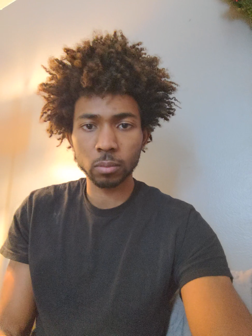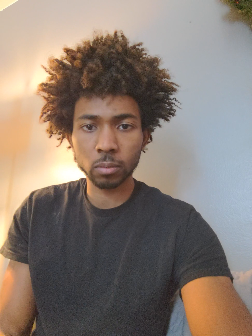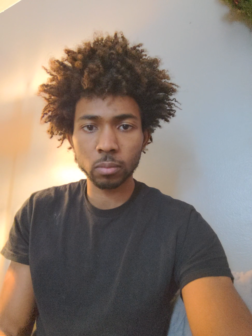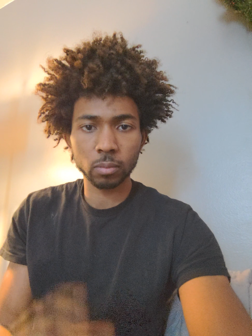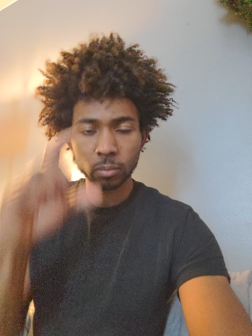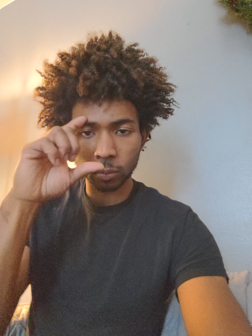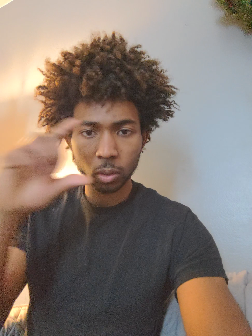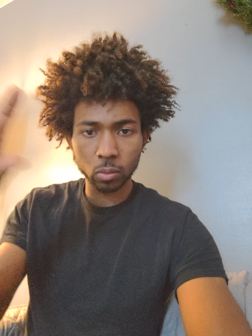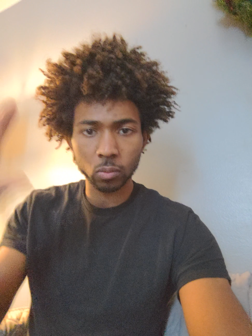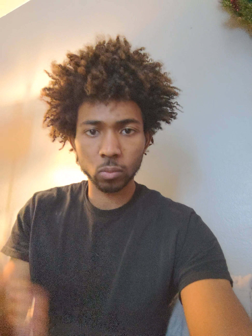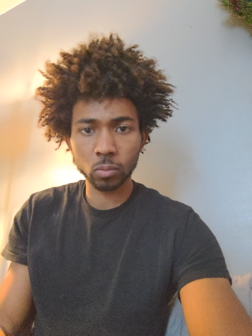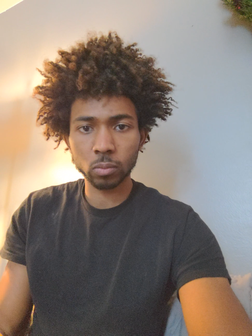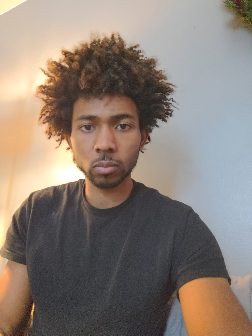moon